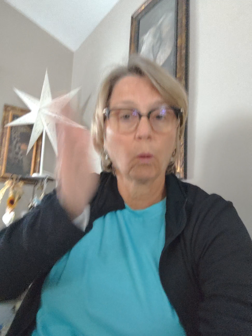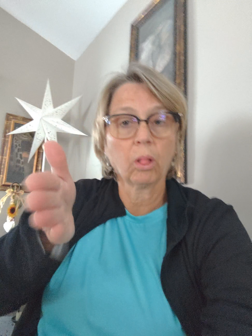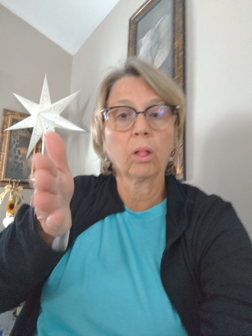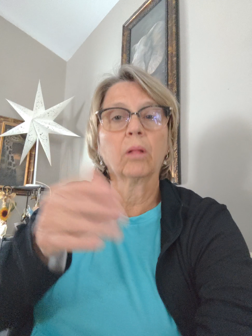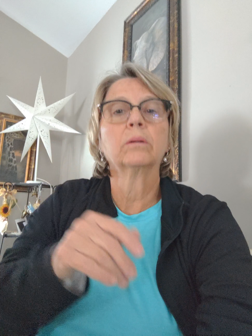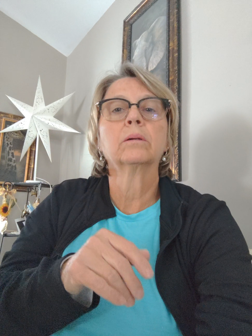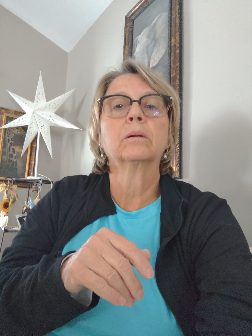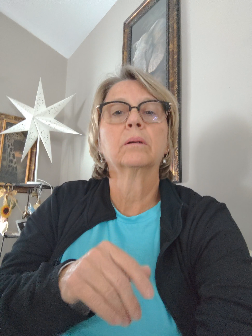will